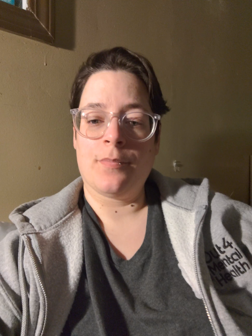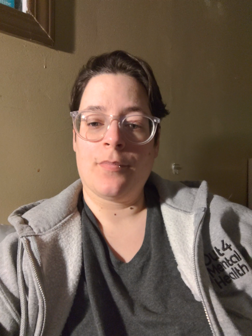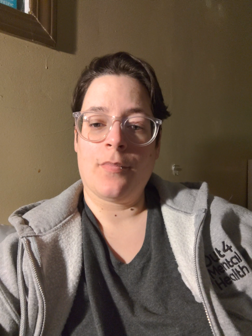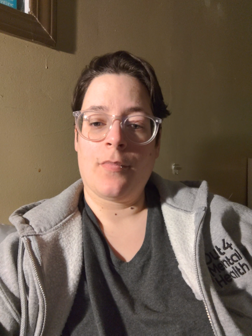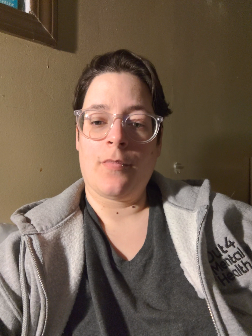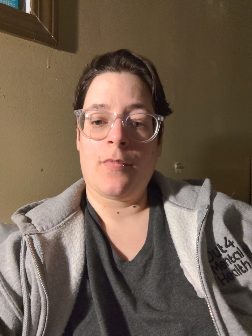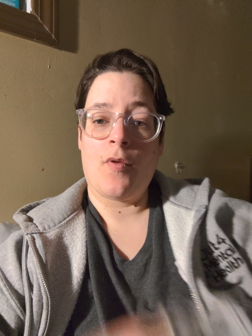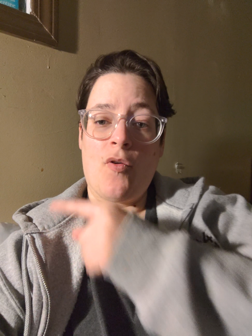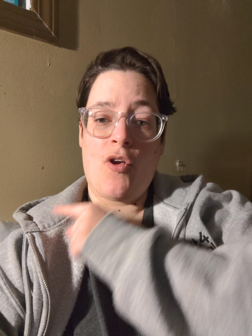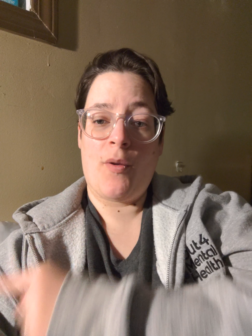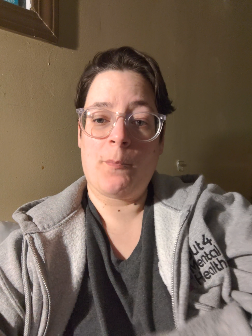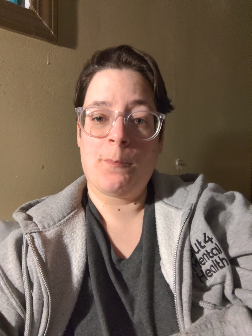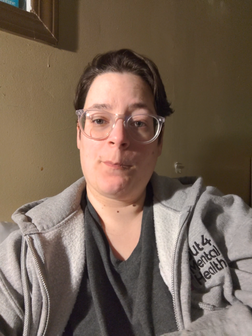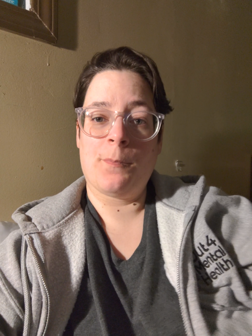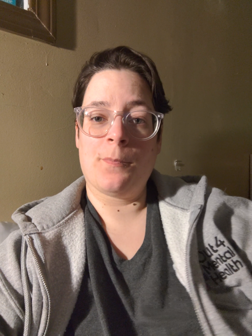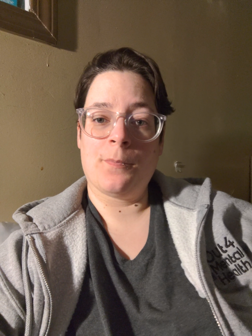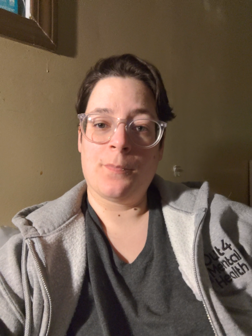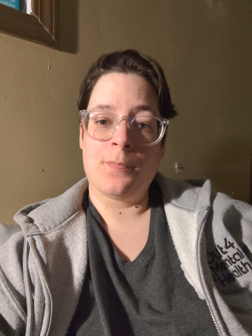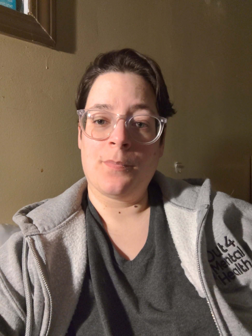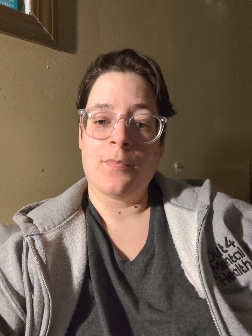arm